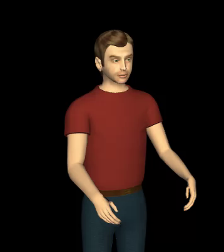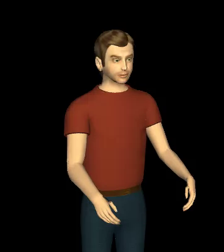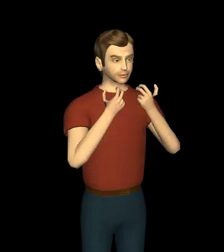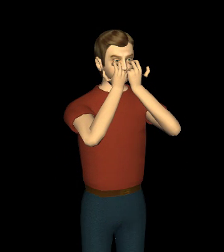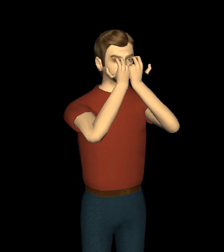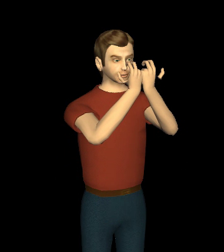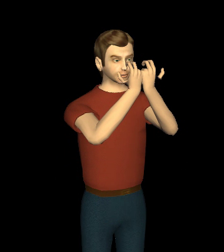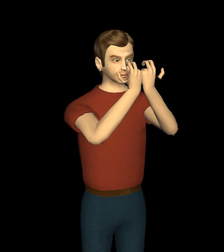معجب